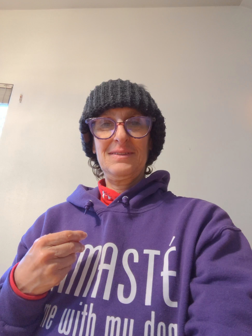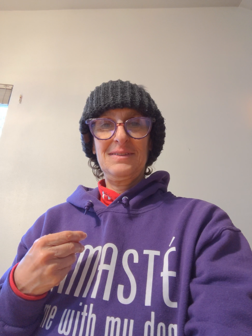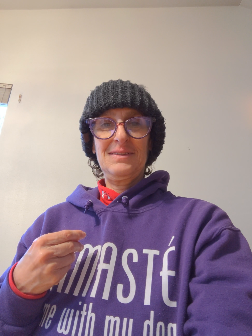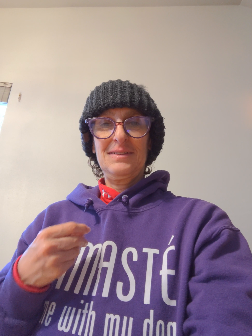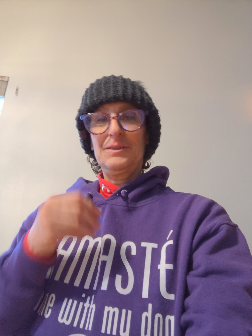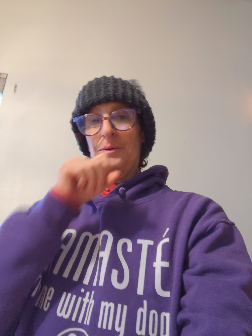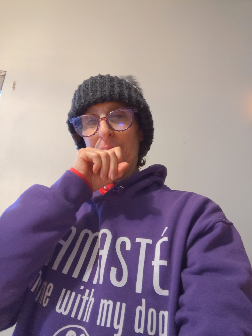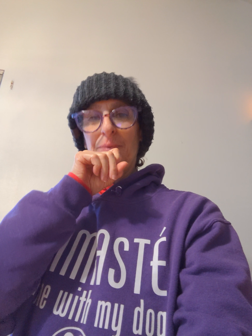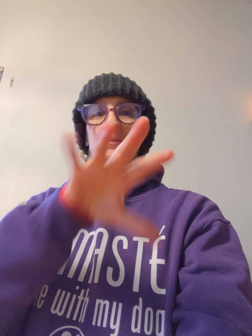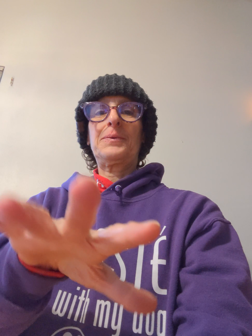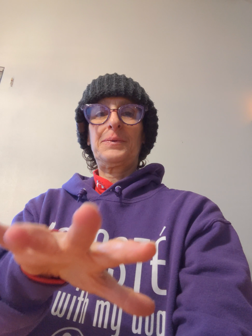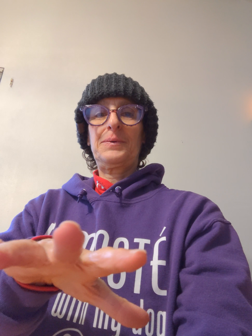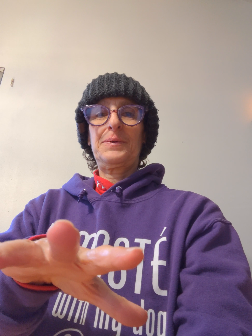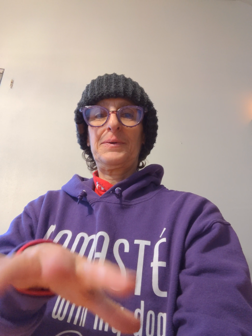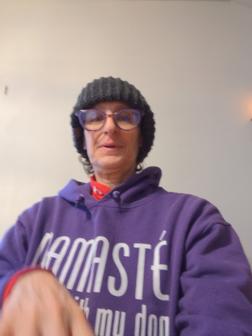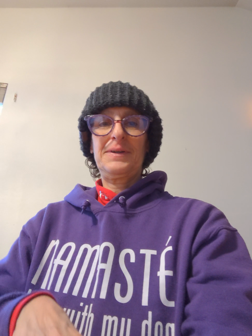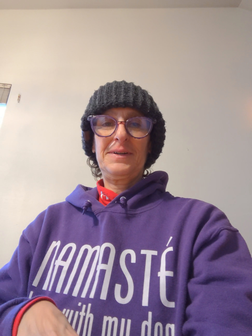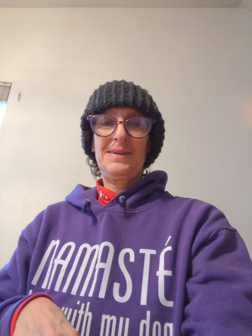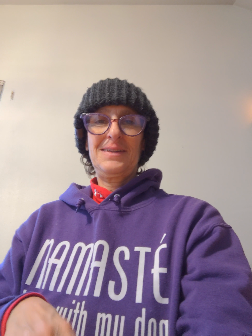blow